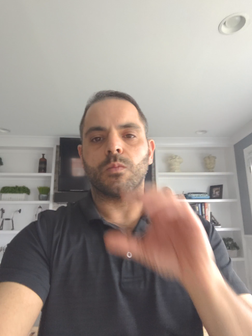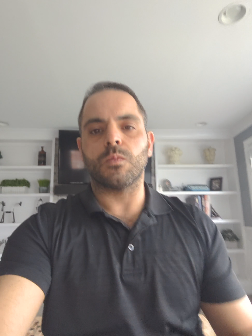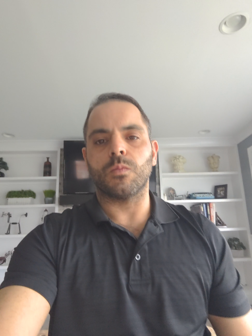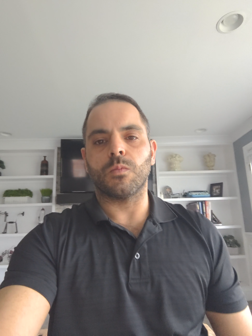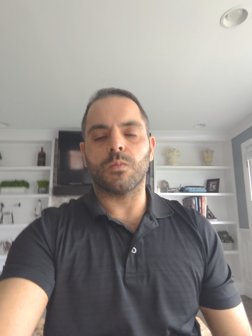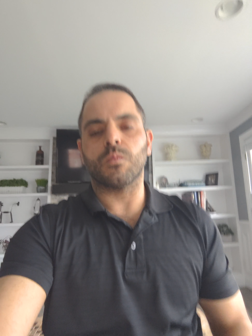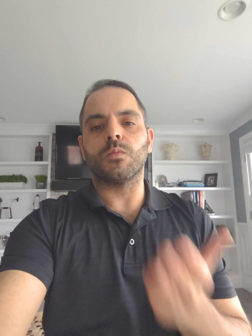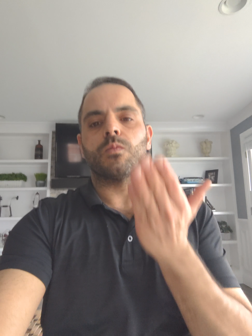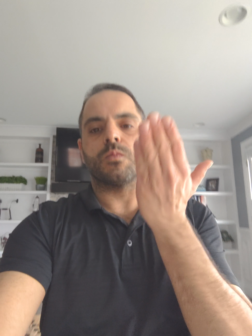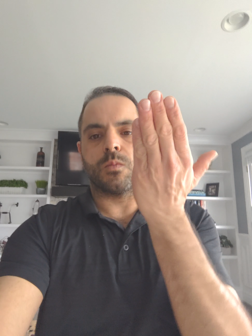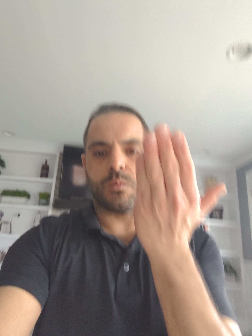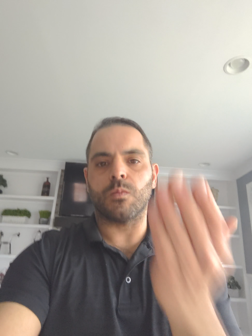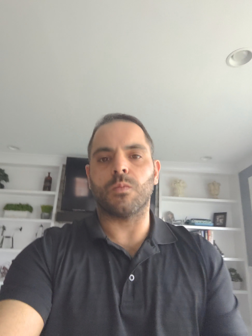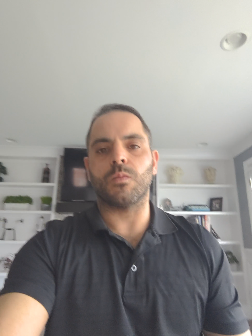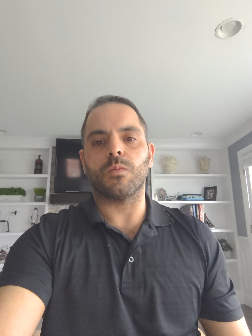there